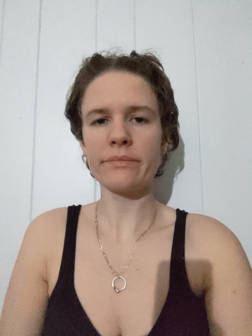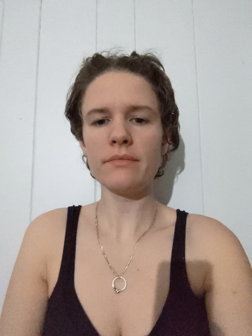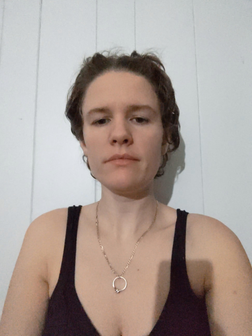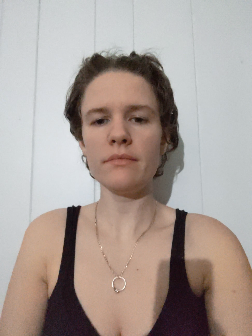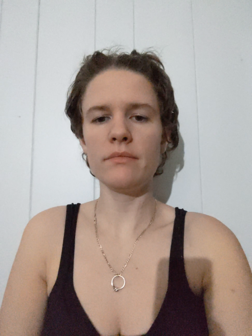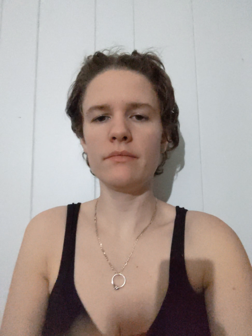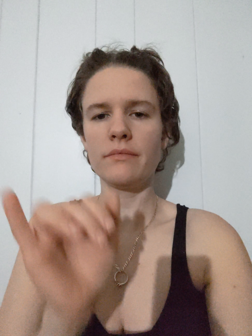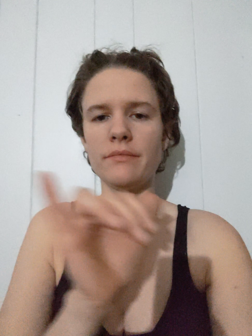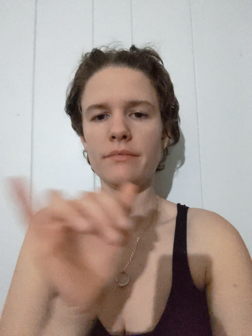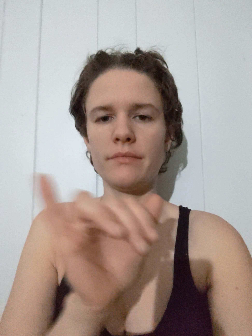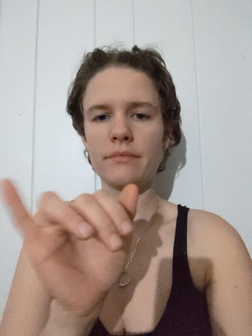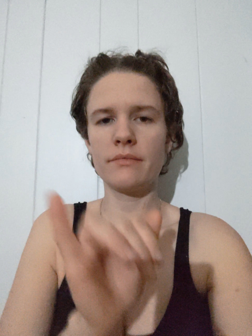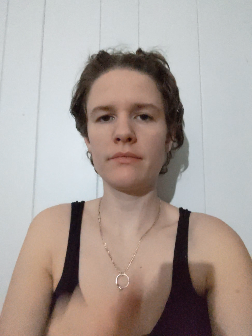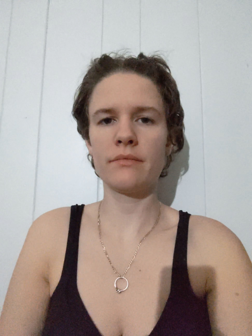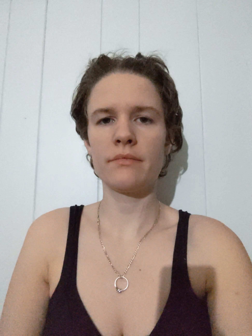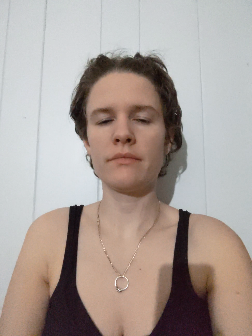same